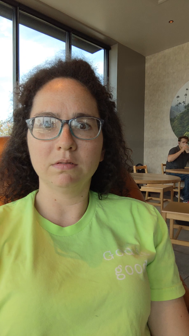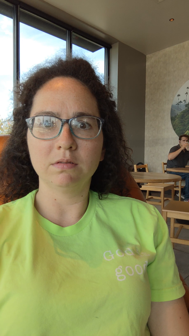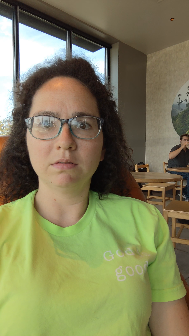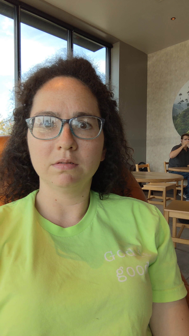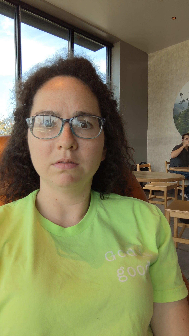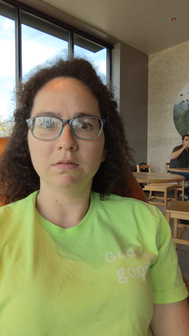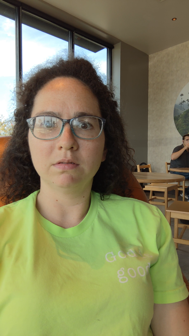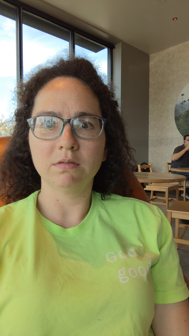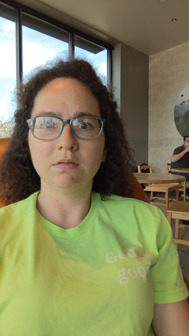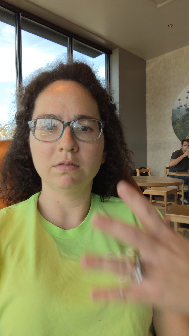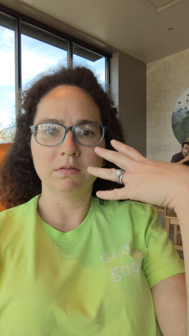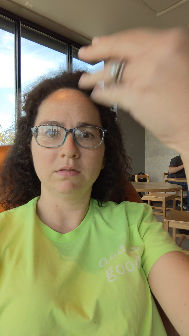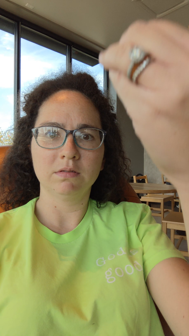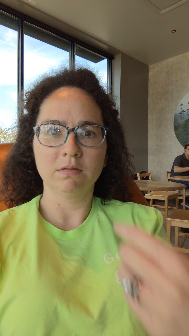going to